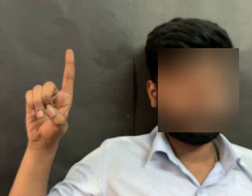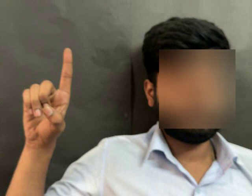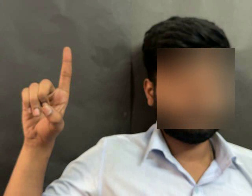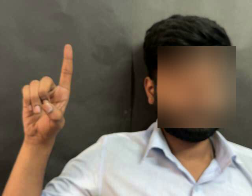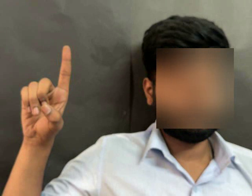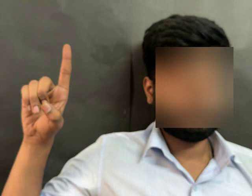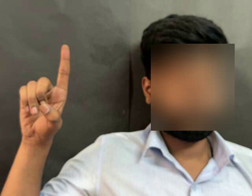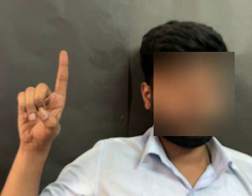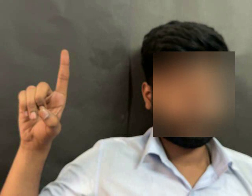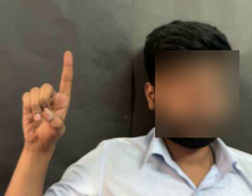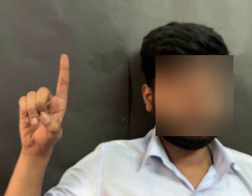D